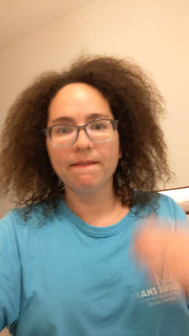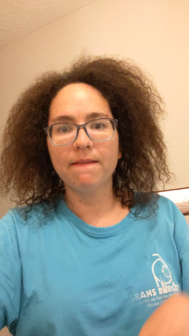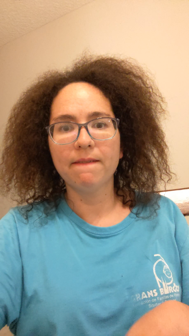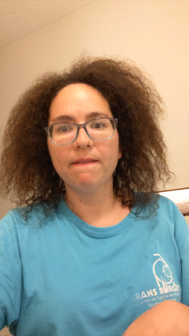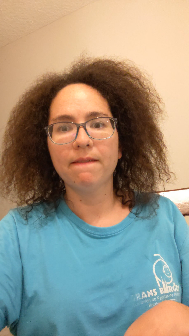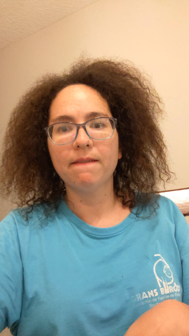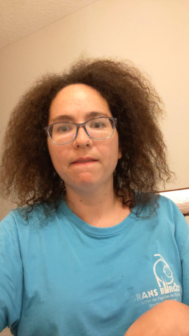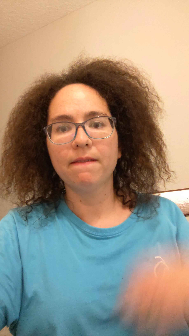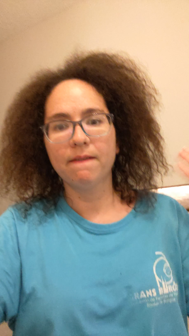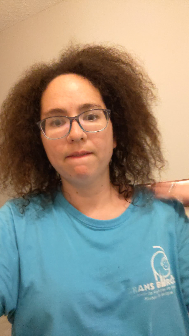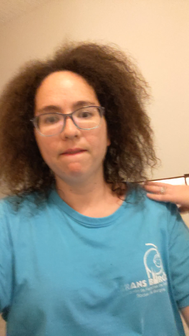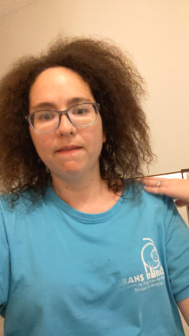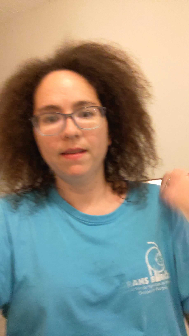shoulder